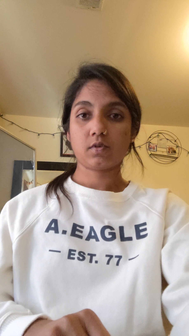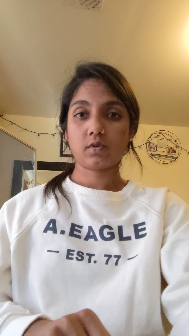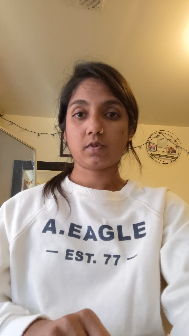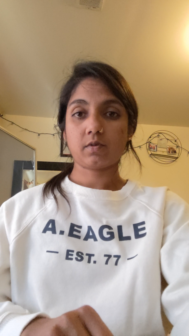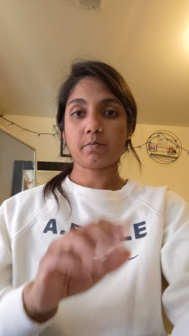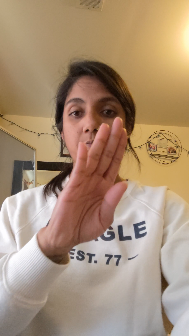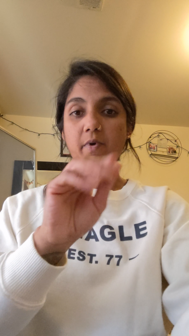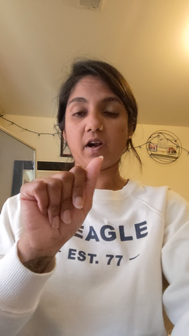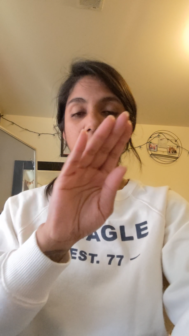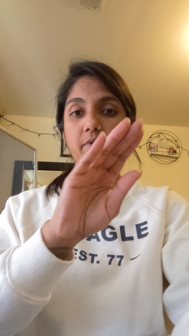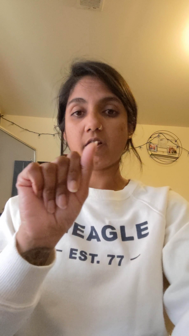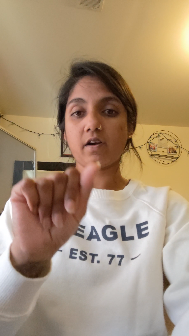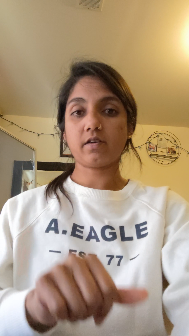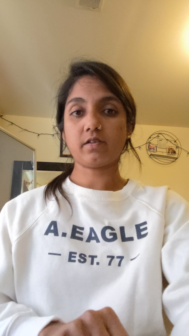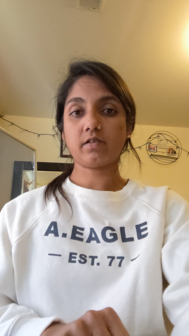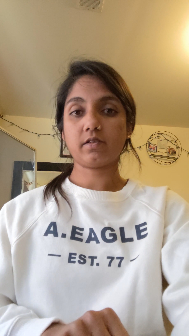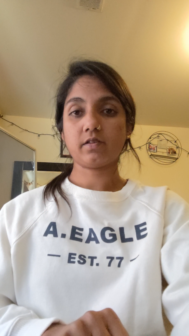baa baa